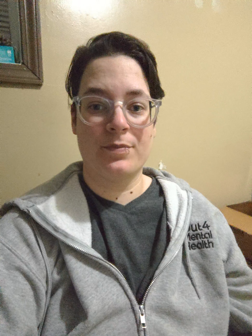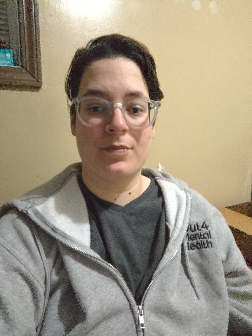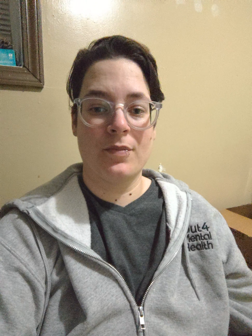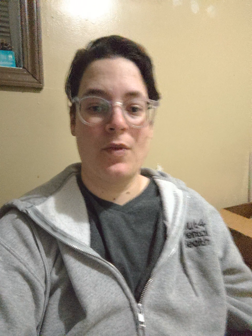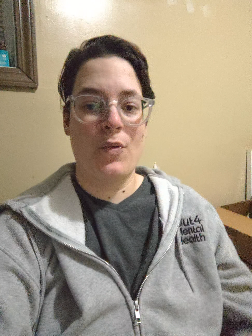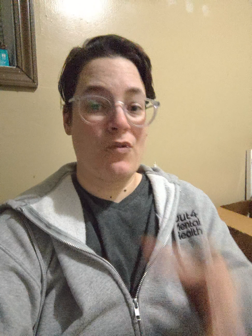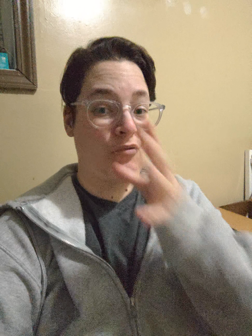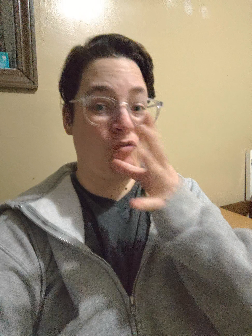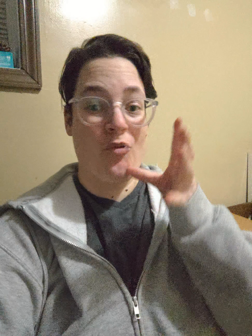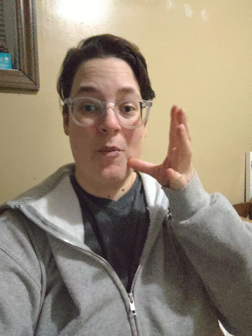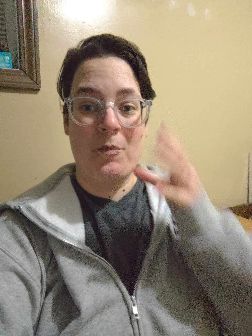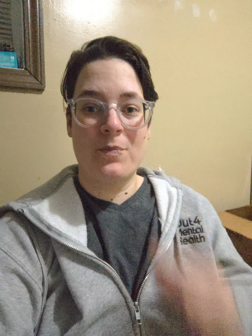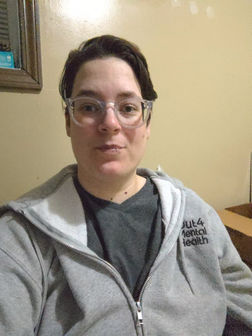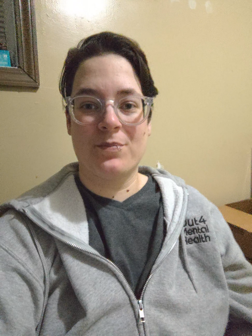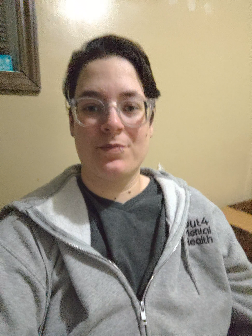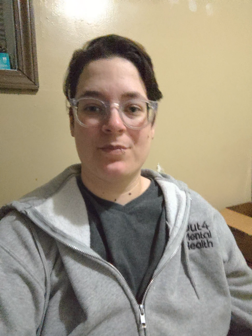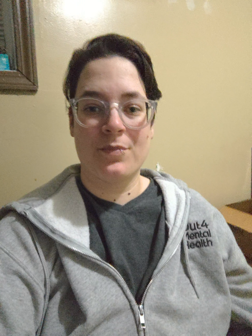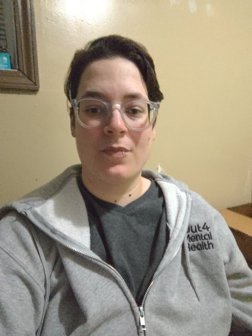farm